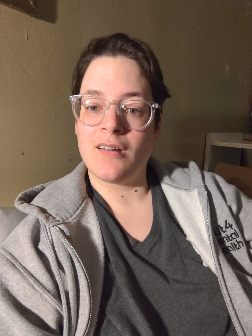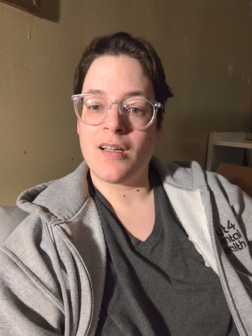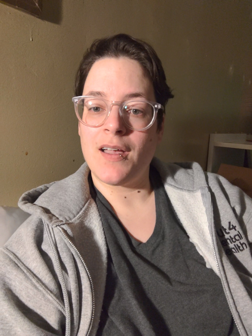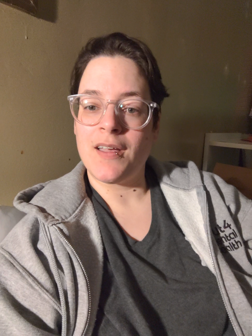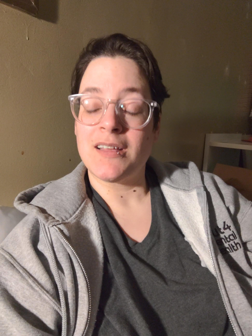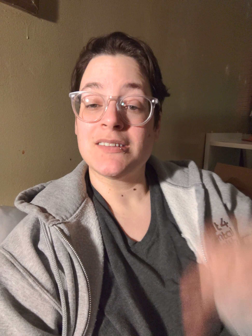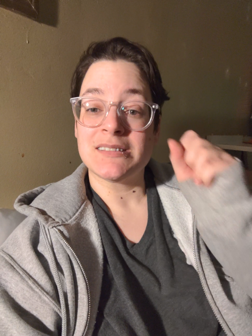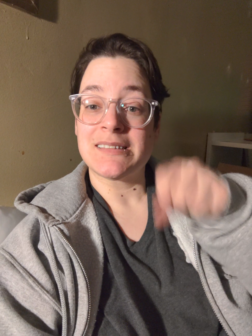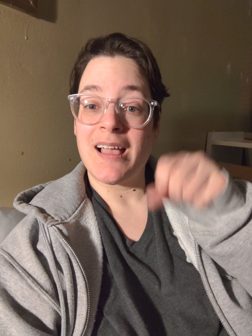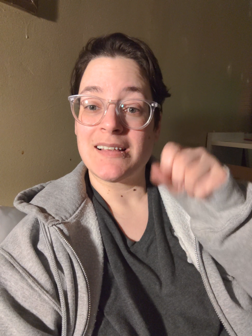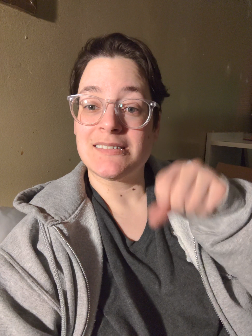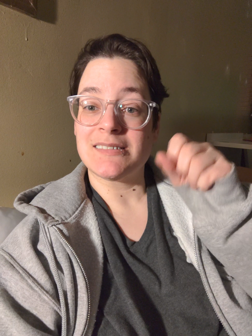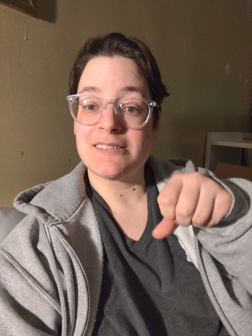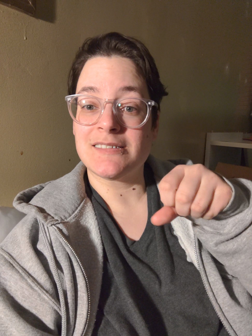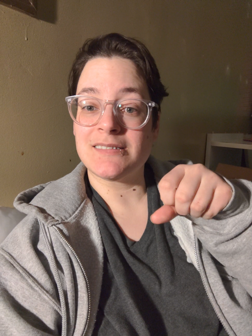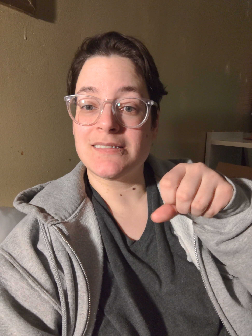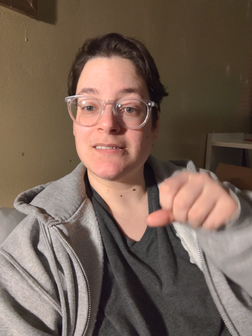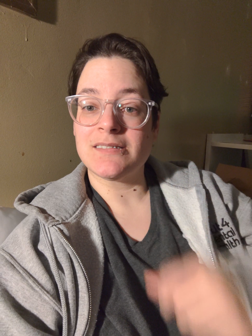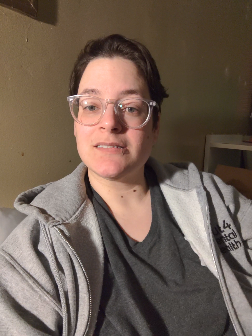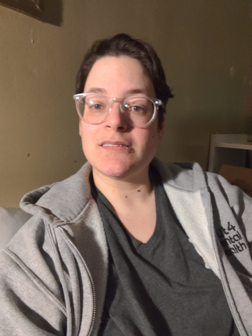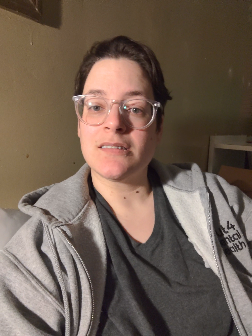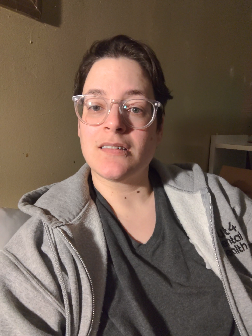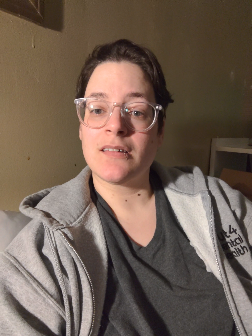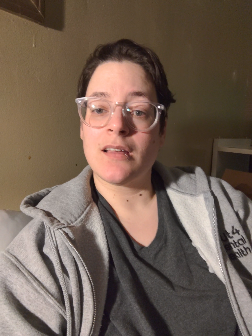yes